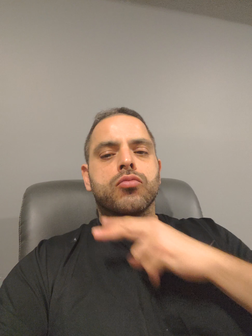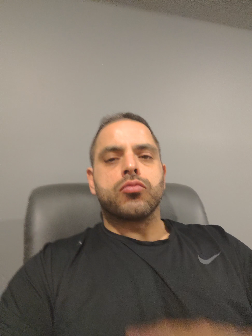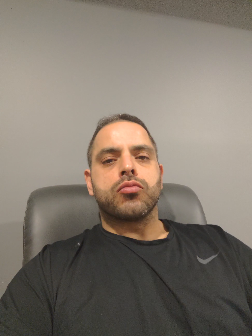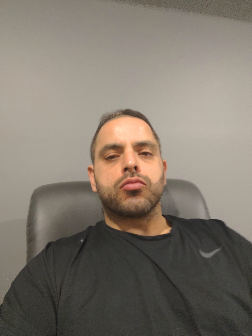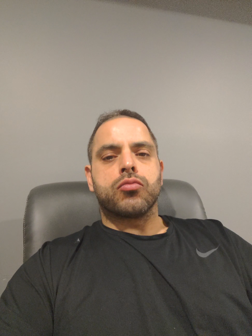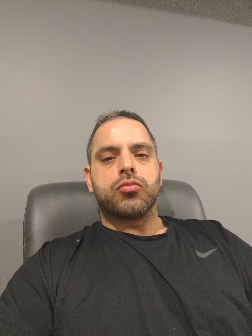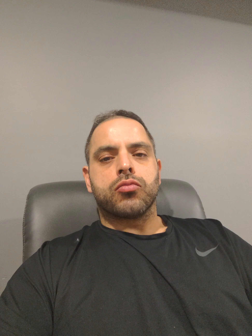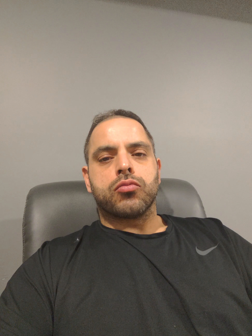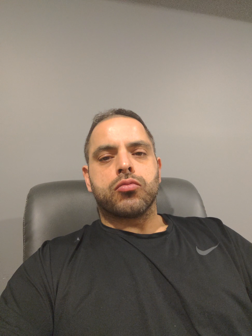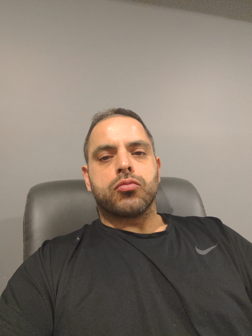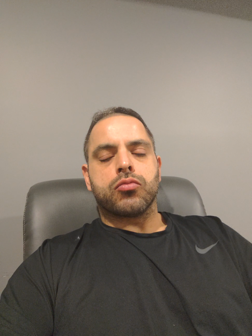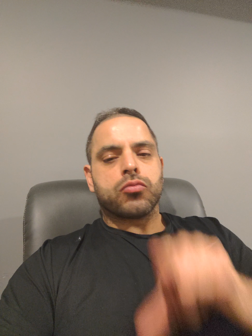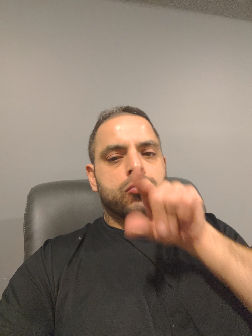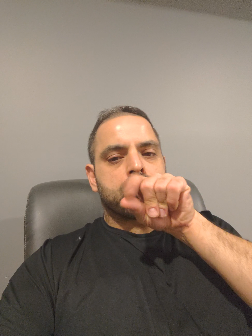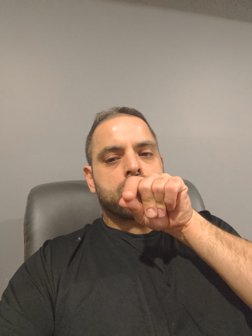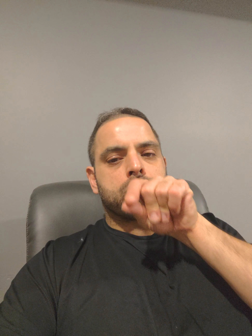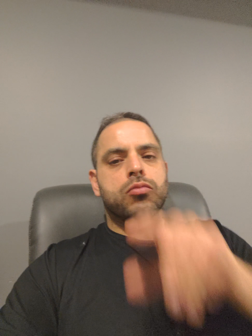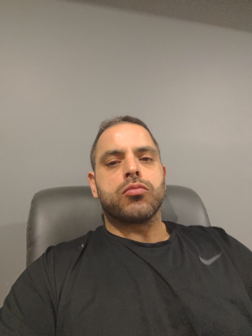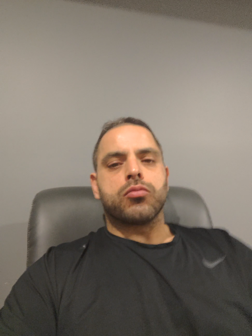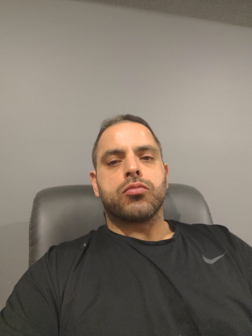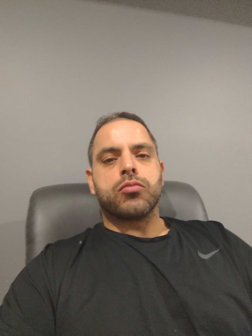goose